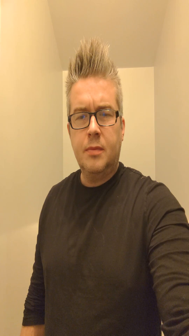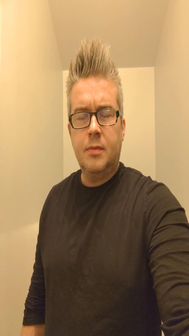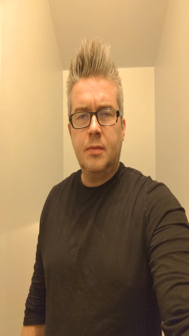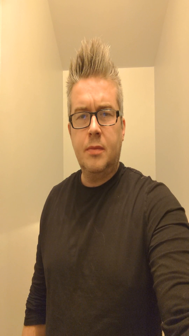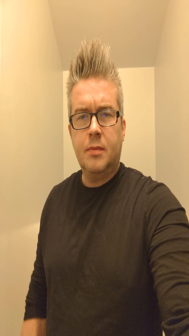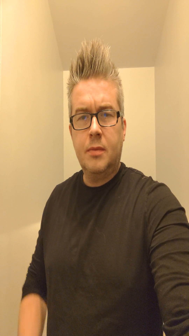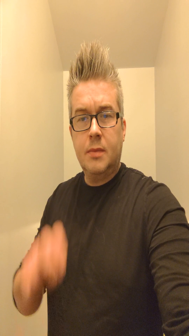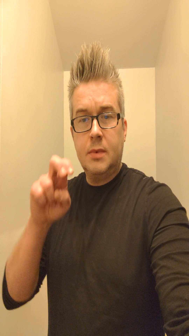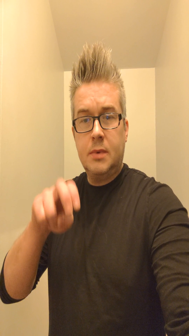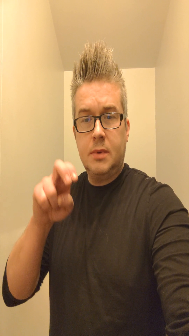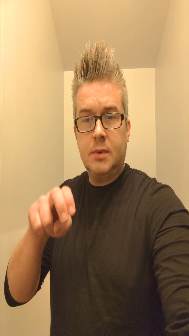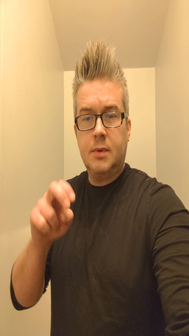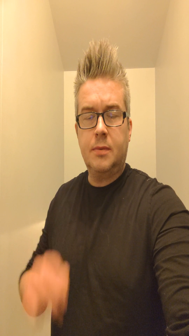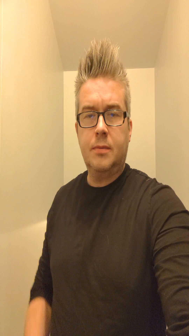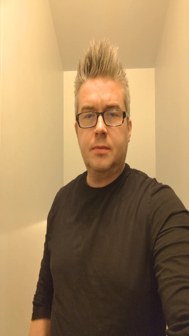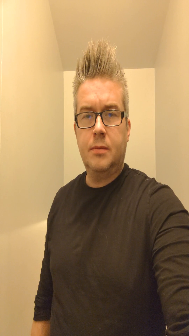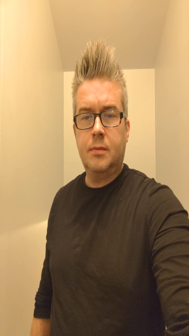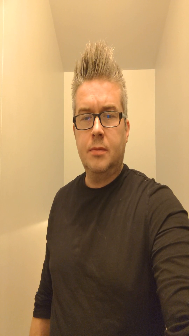chair